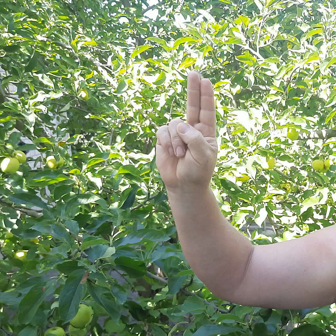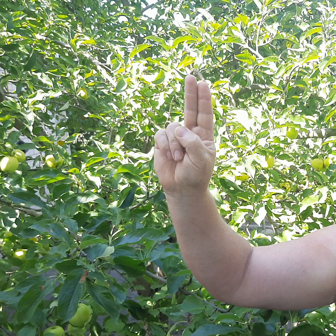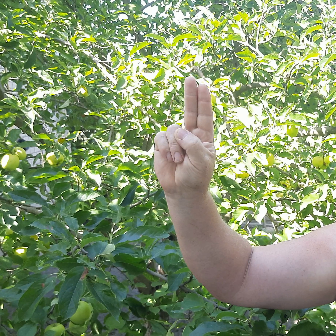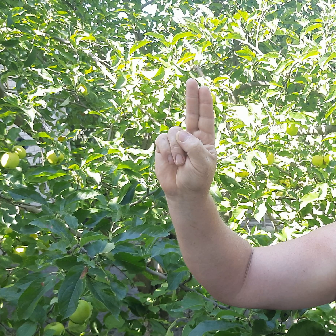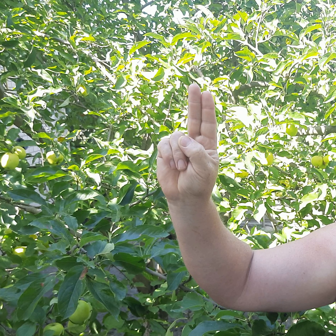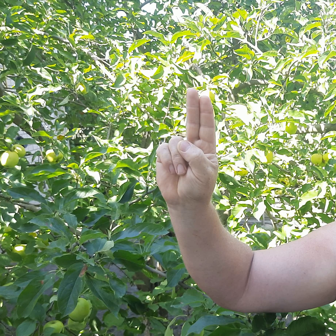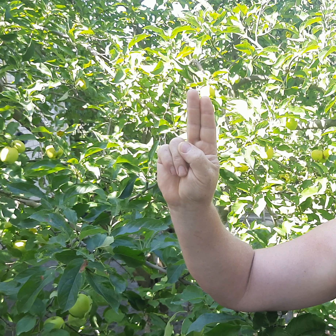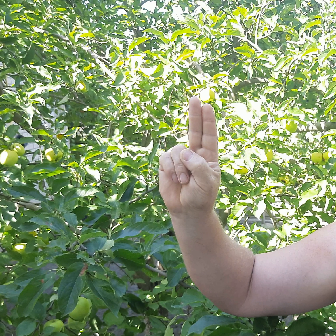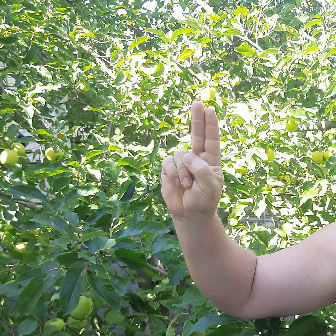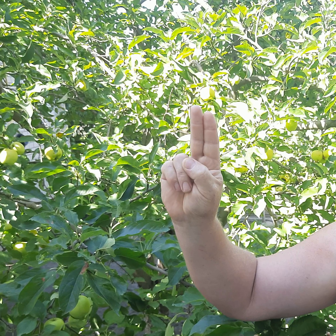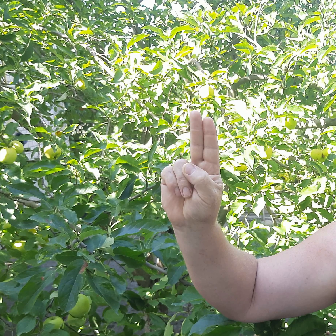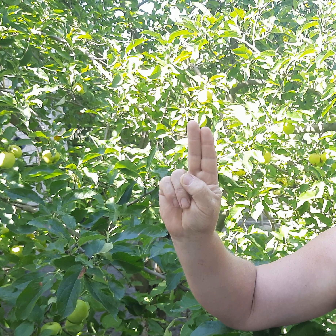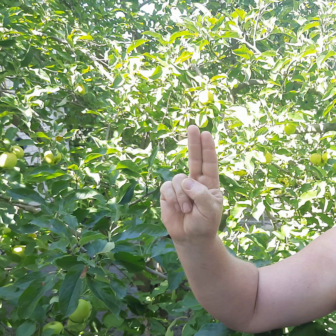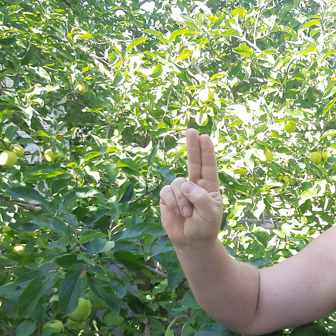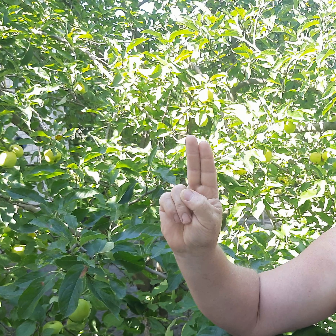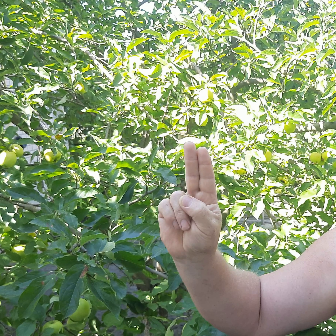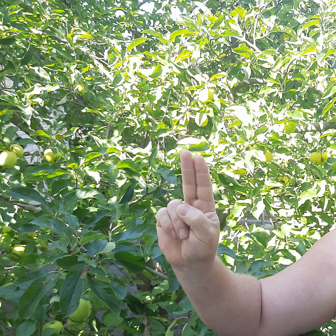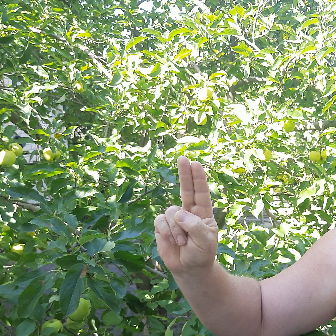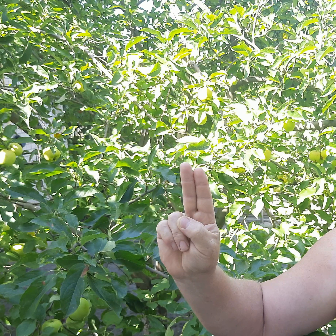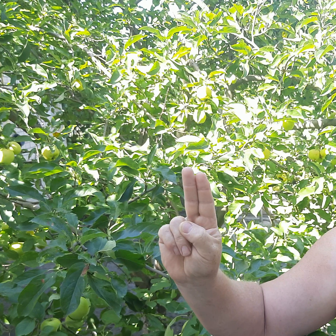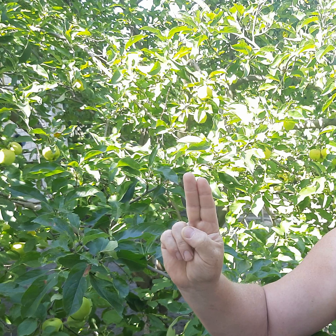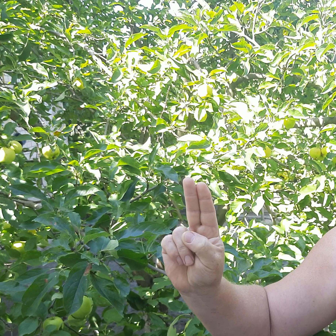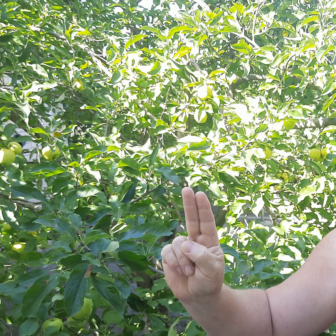Ц